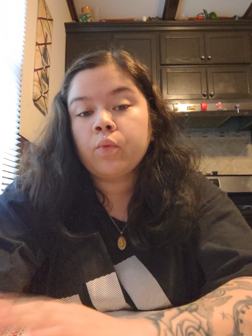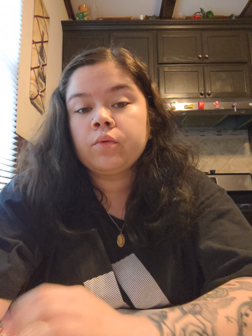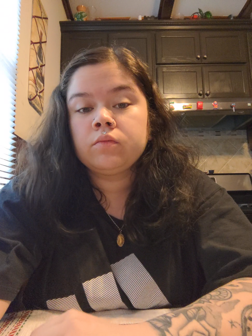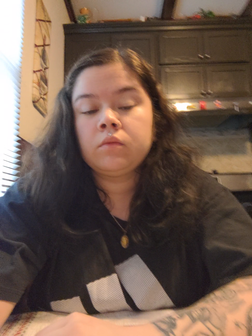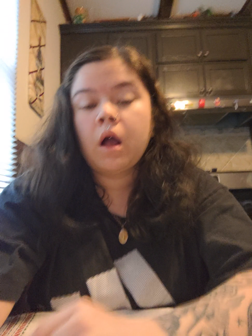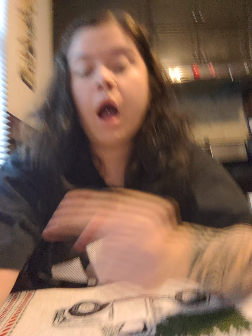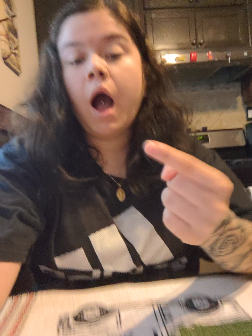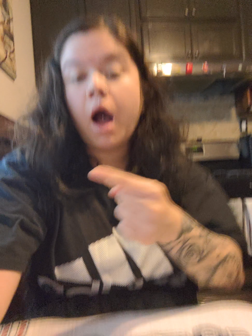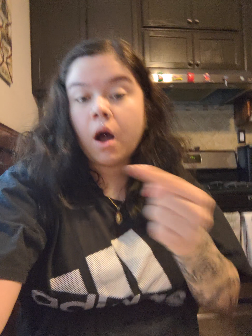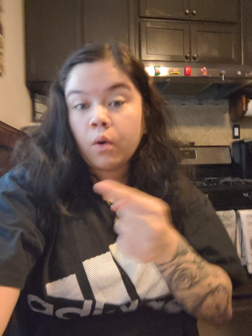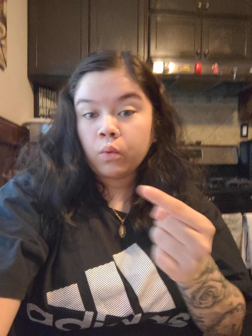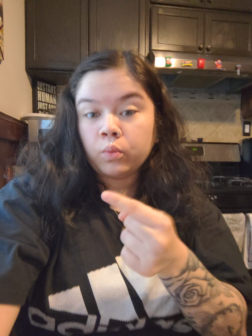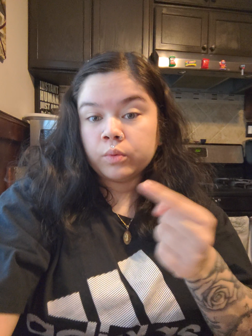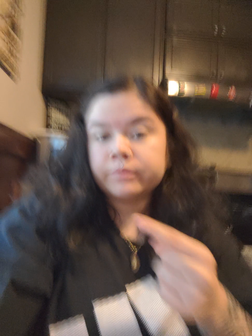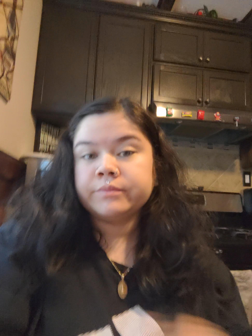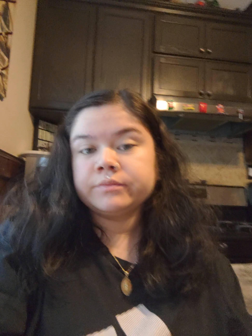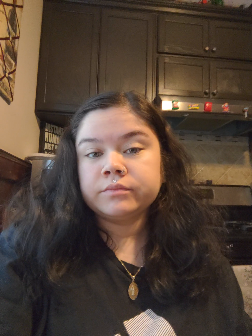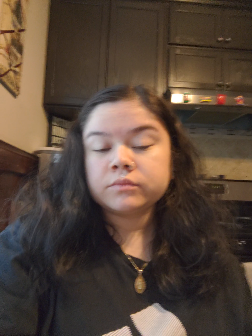owie